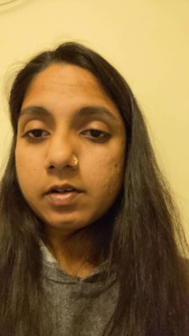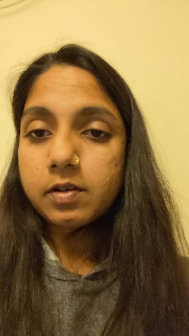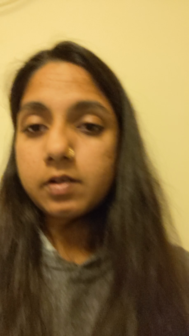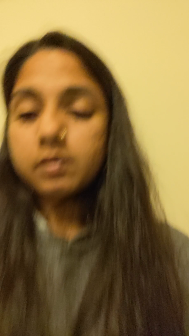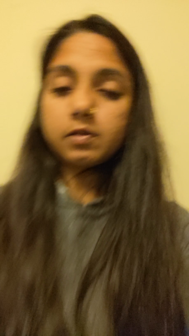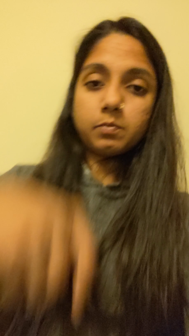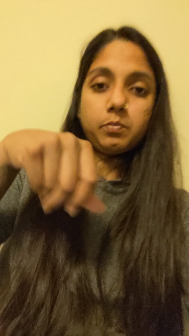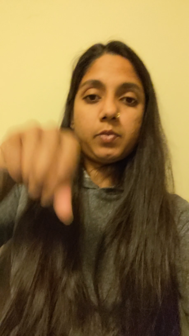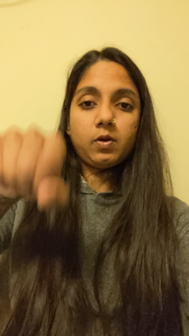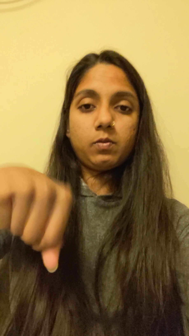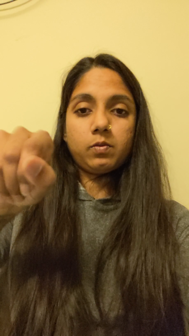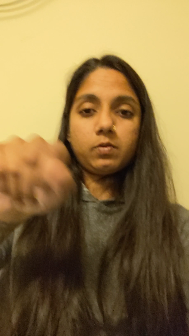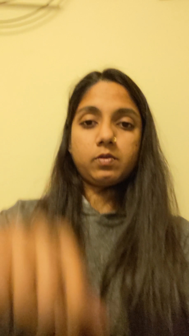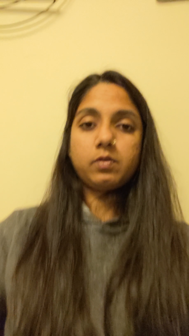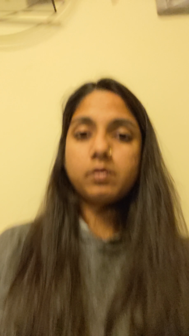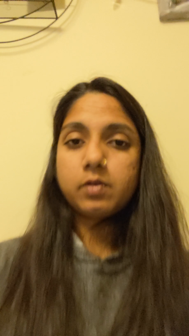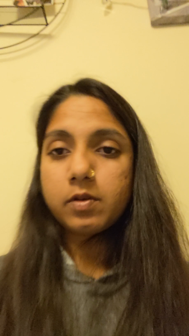motorcycle